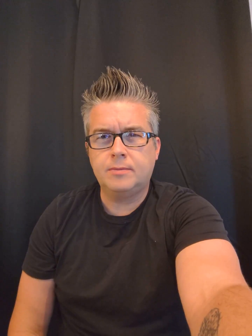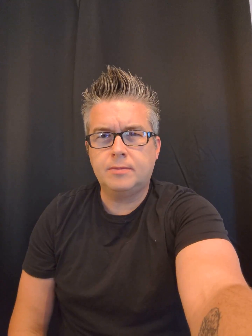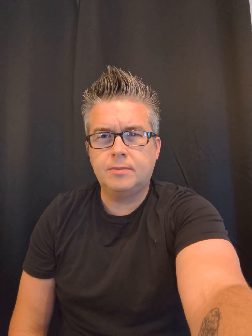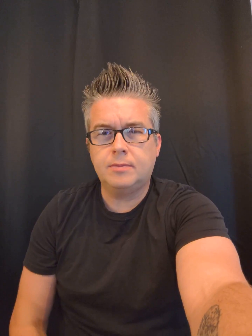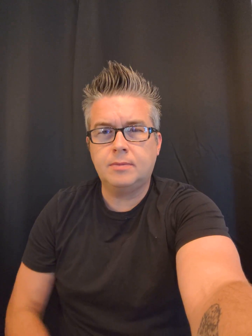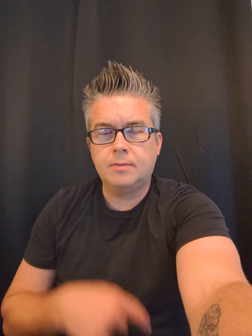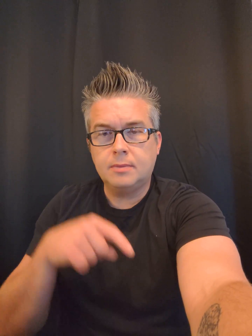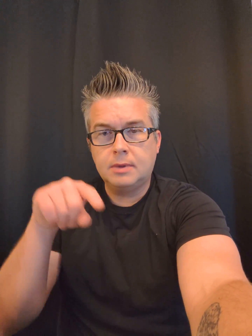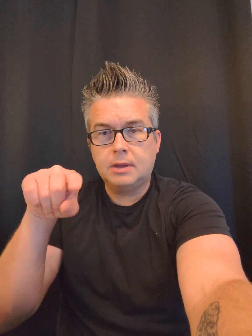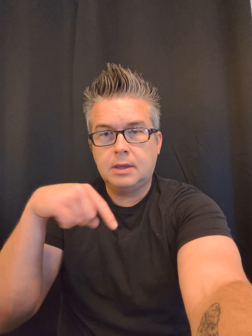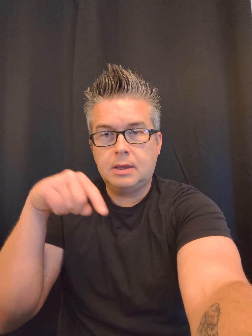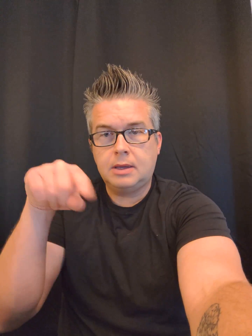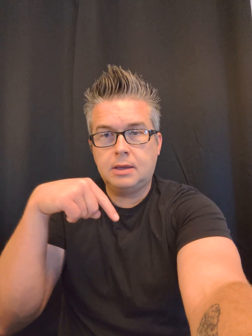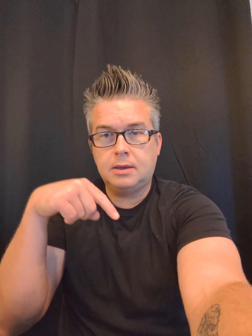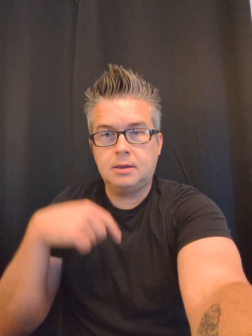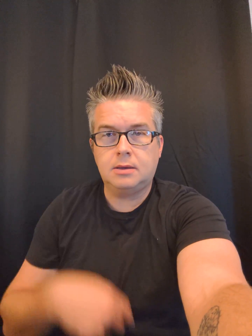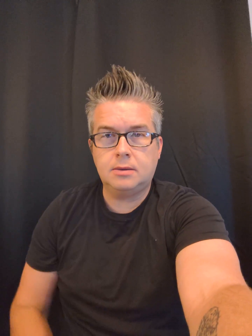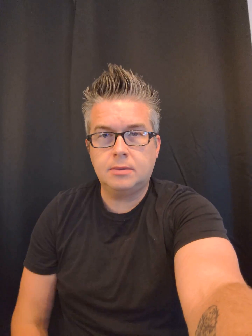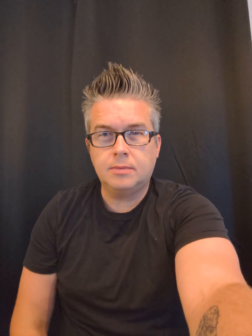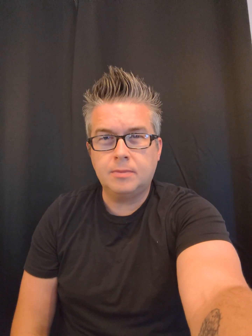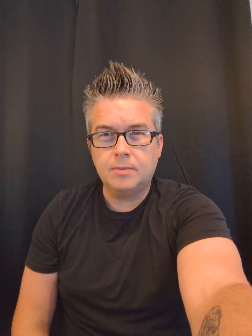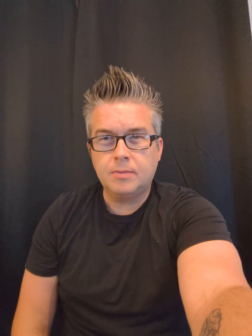flip-flop